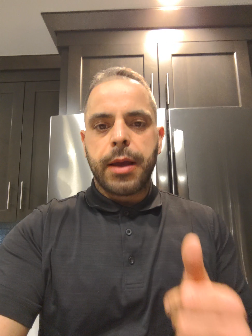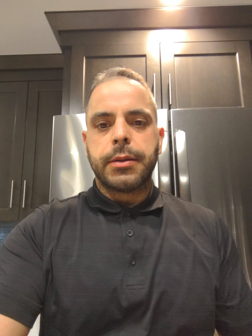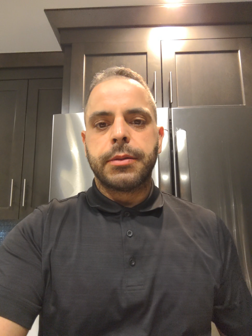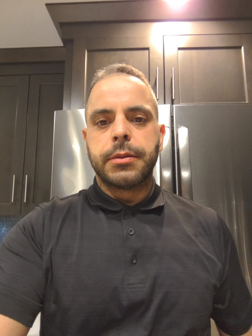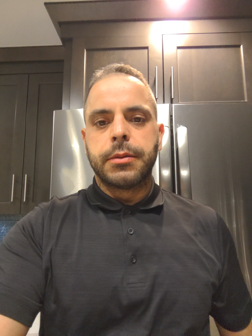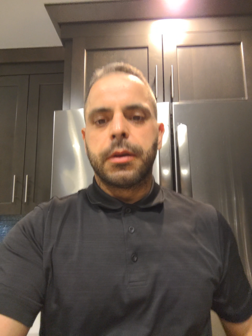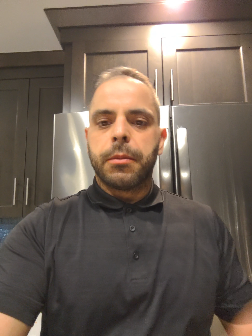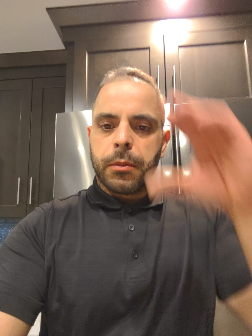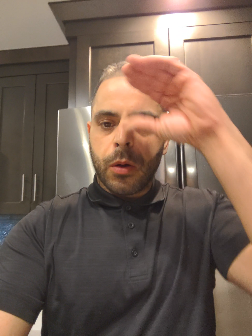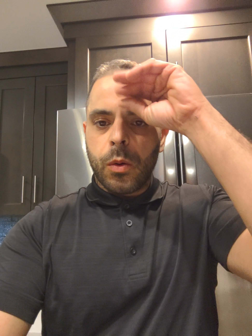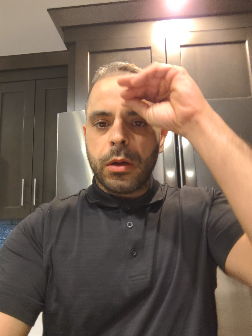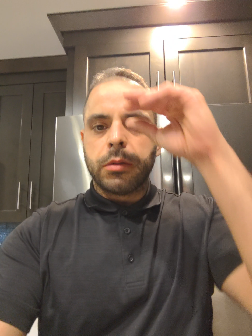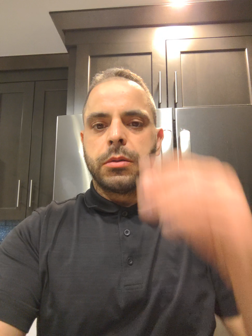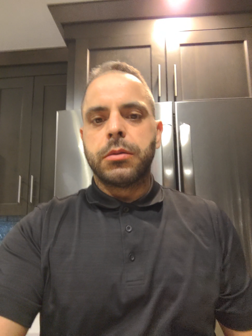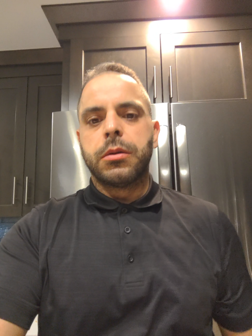boy